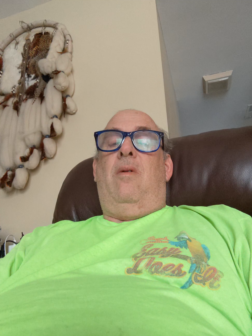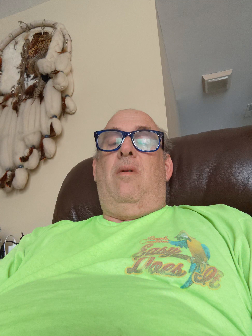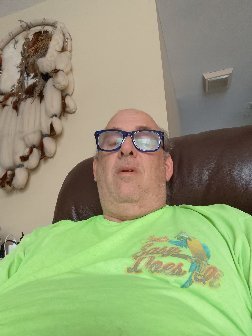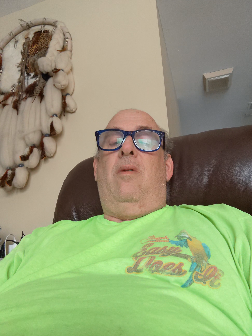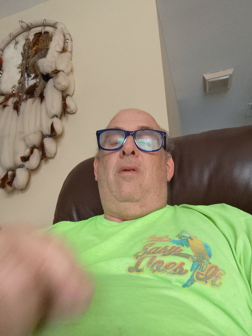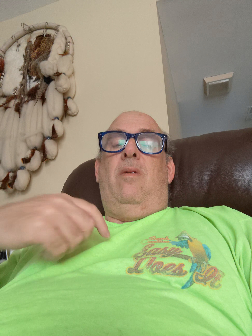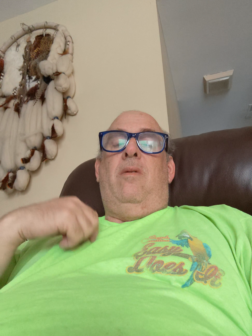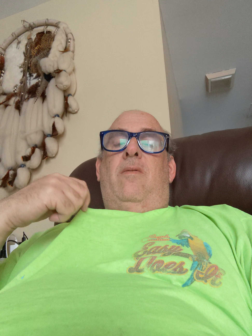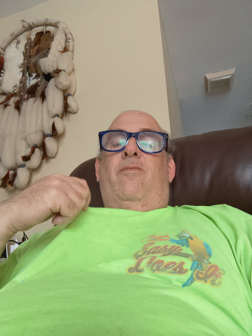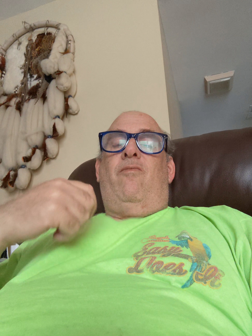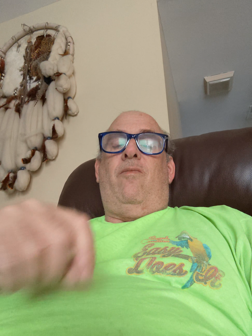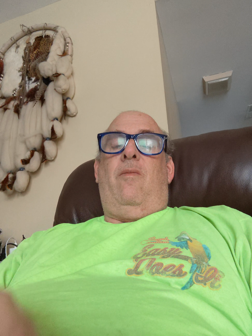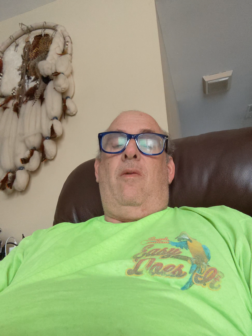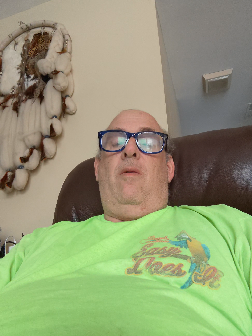shirt